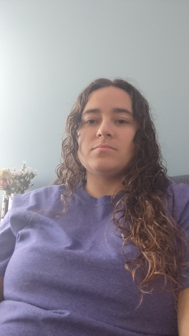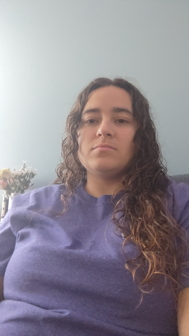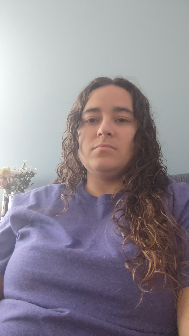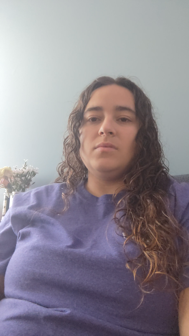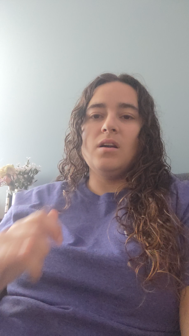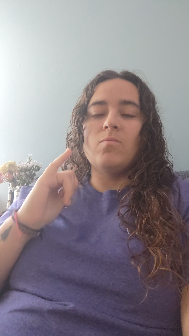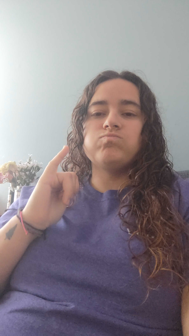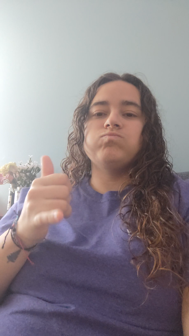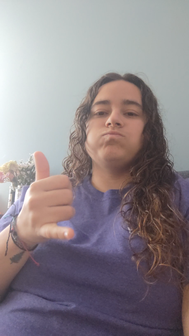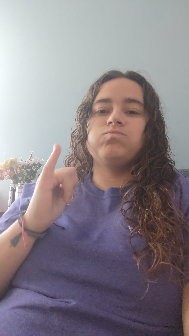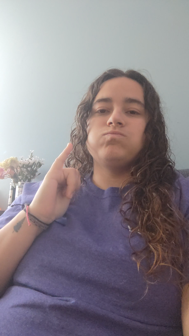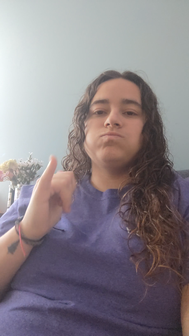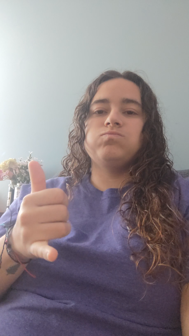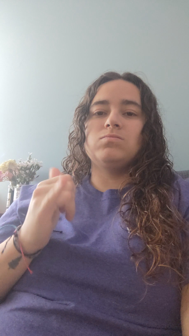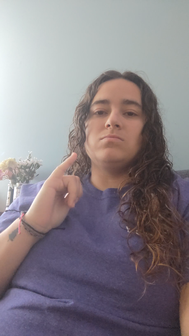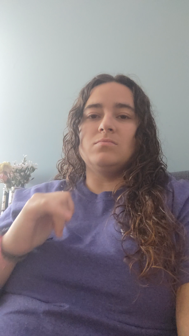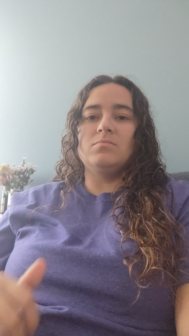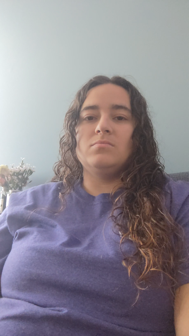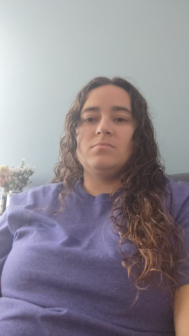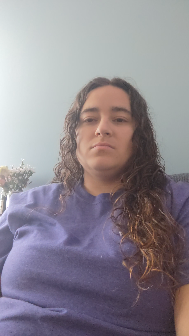rocking chair